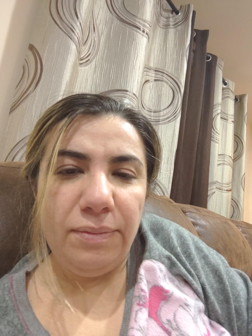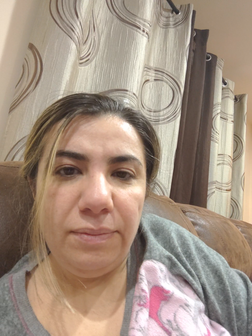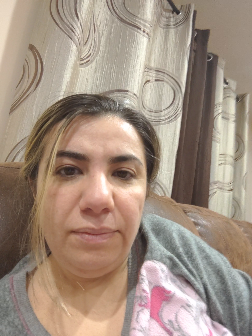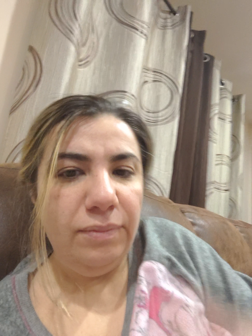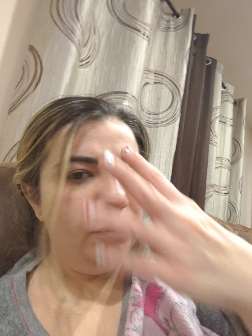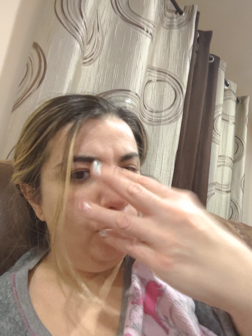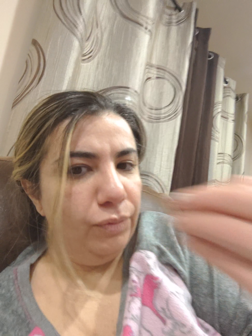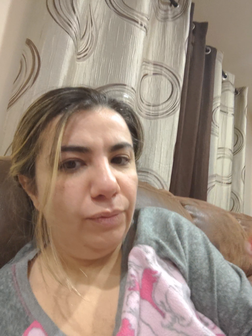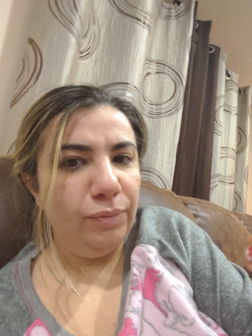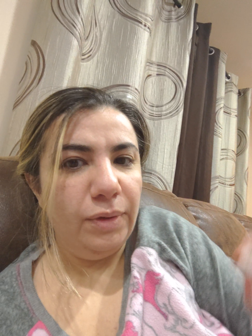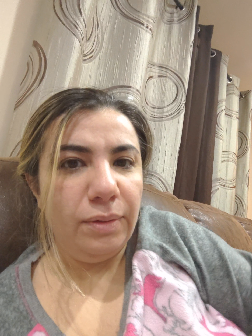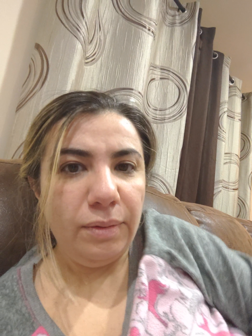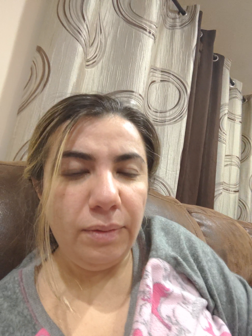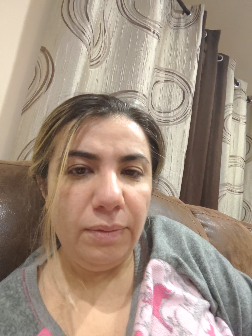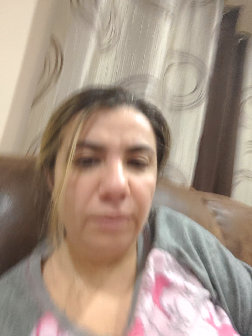wolf